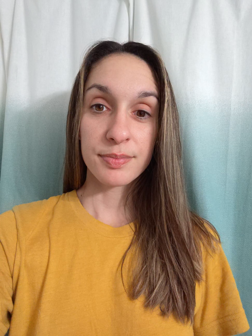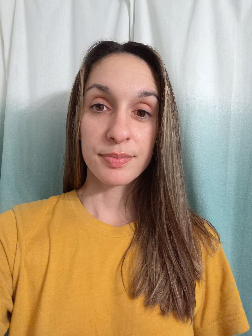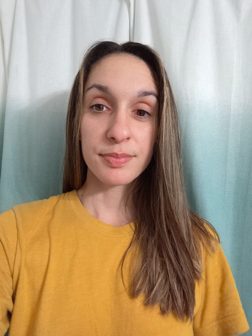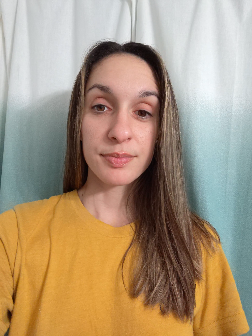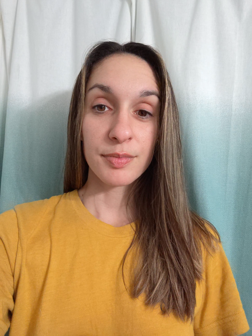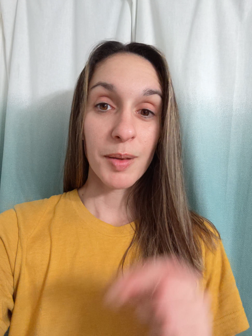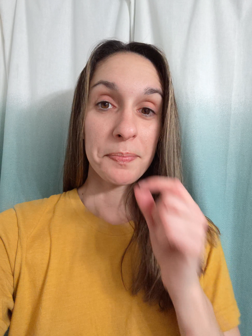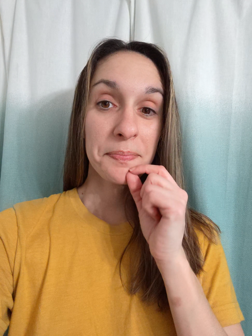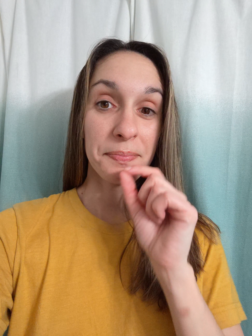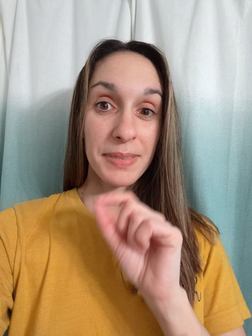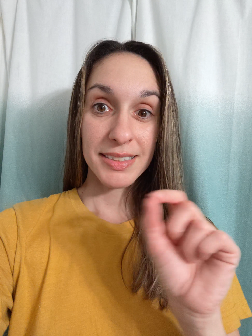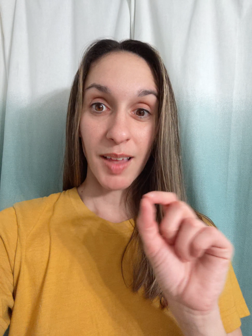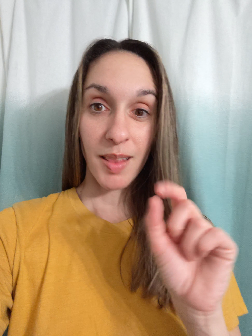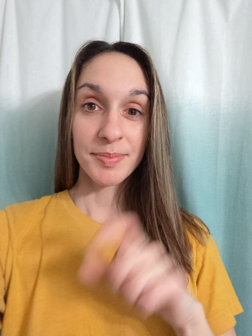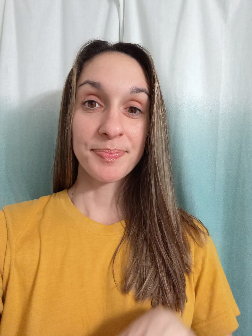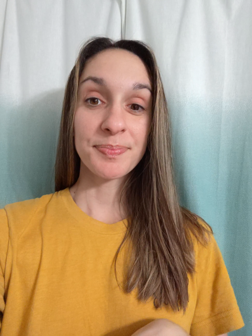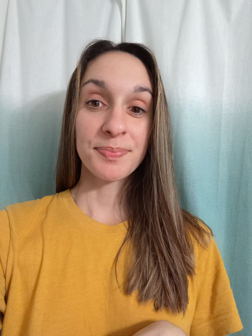pencil